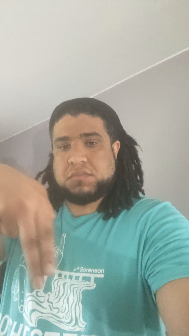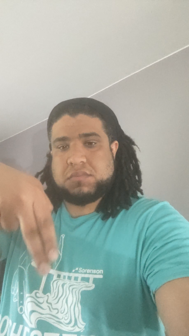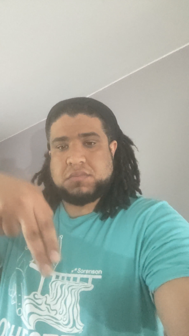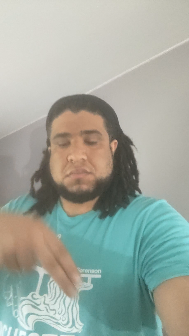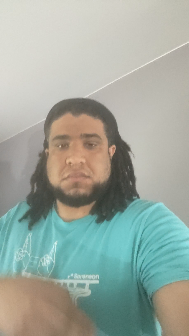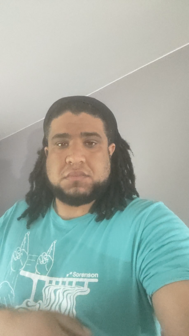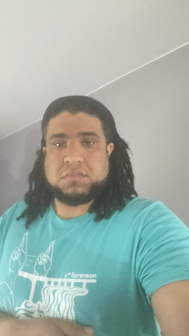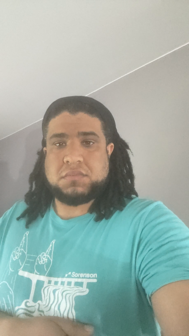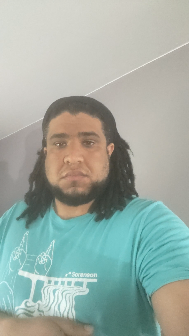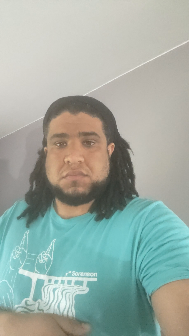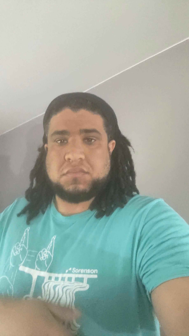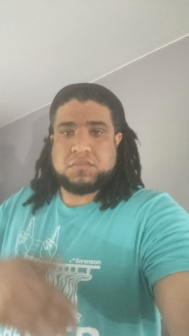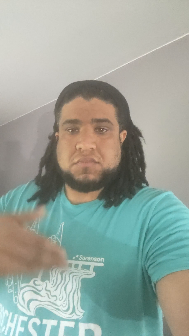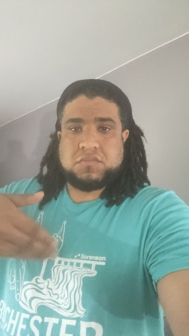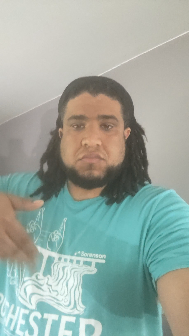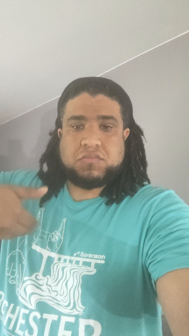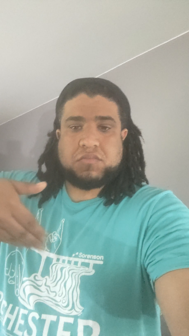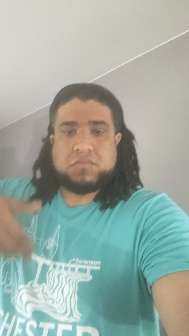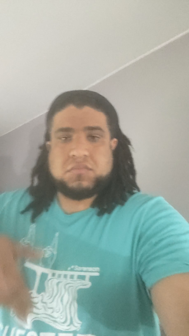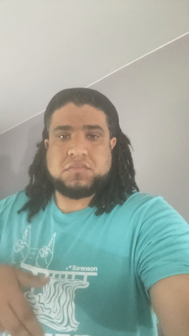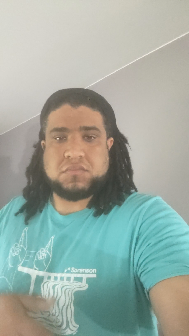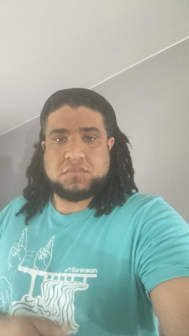shorts